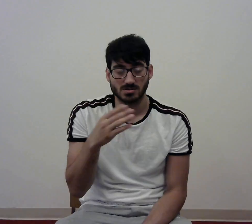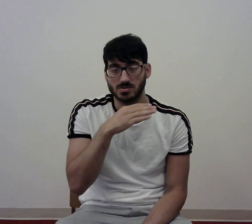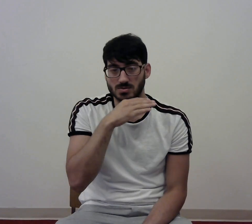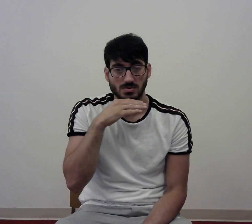çox